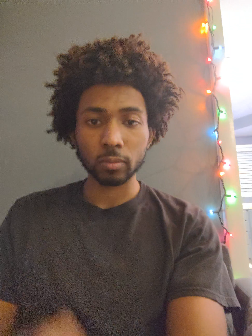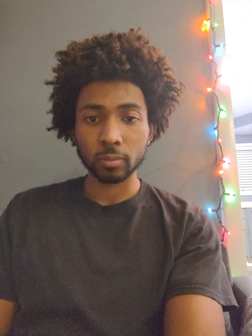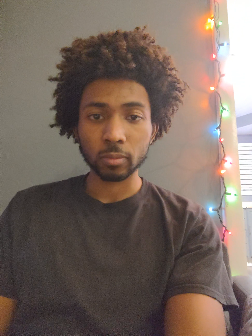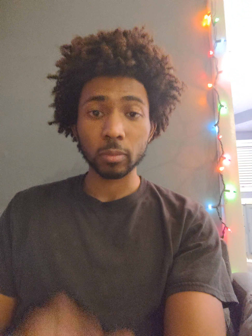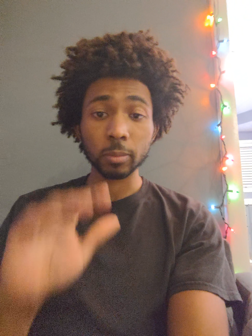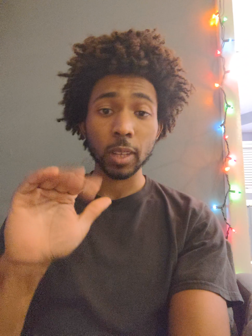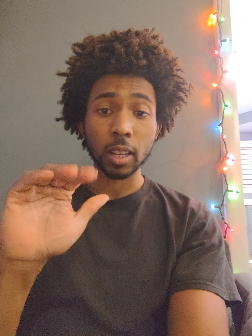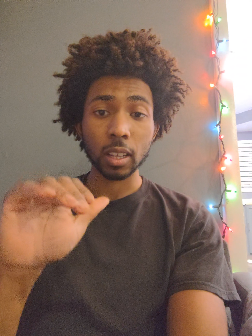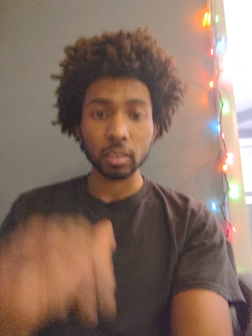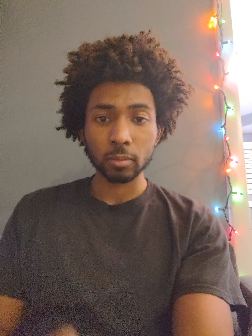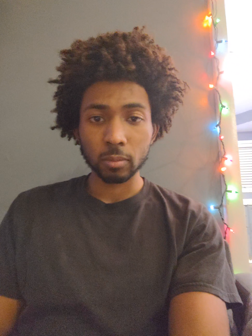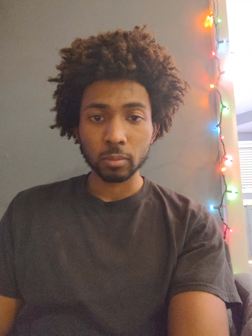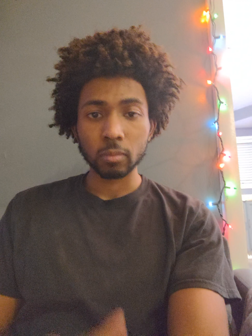bye